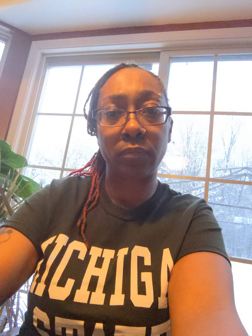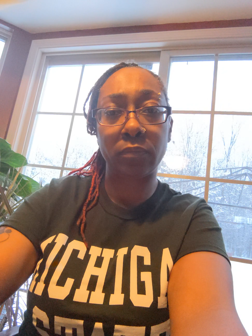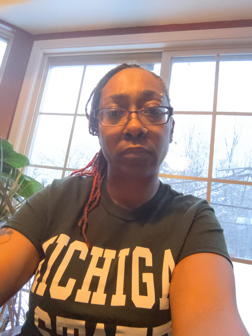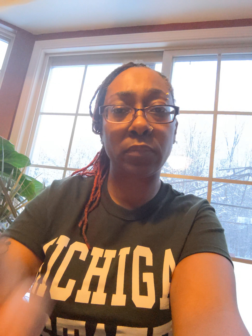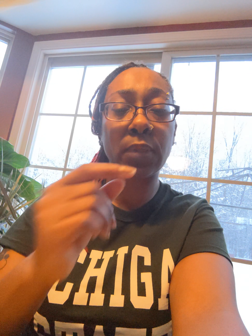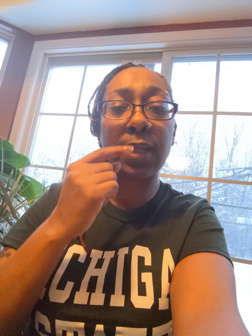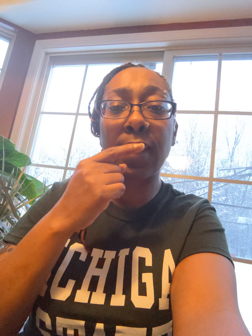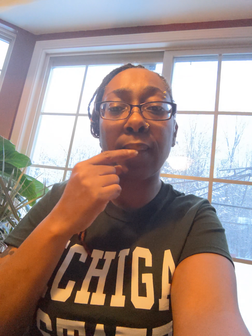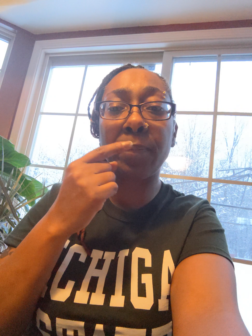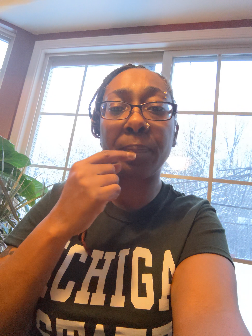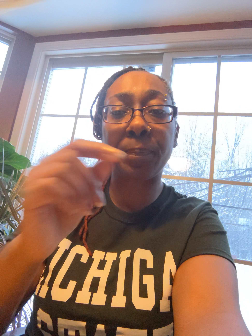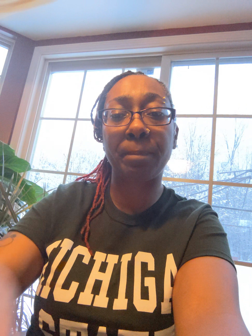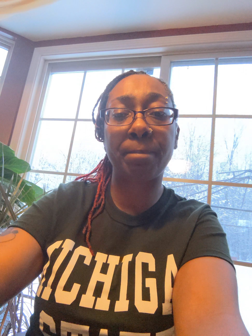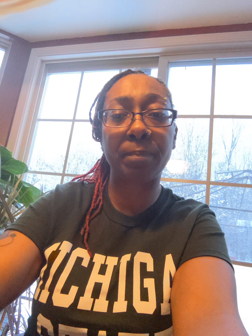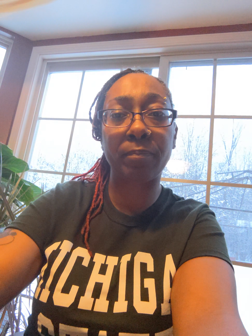lips